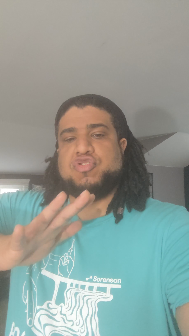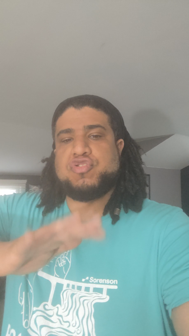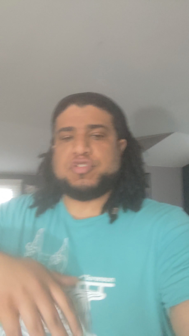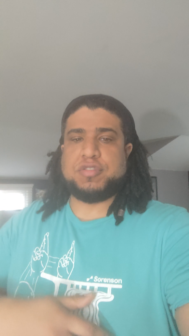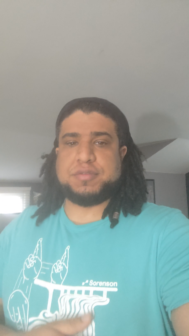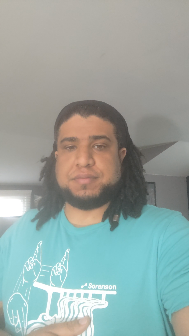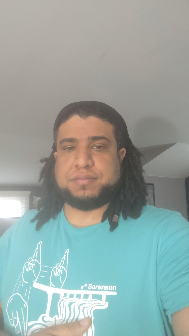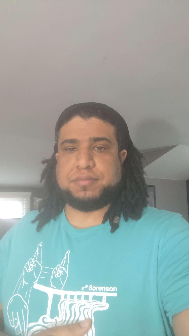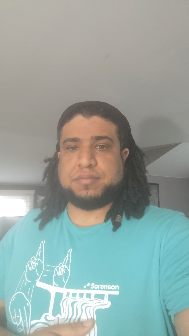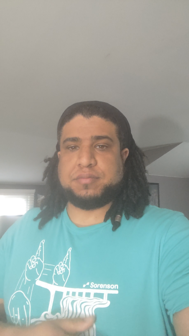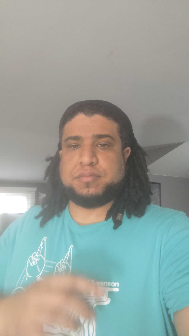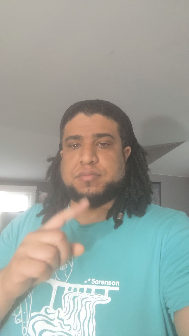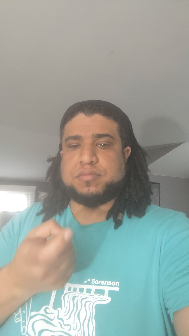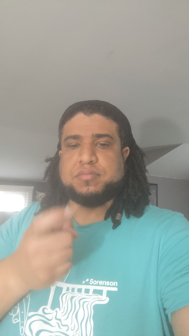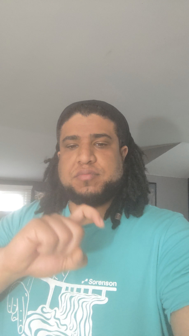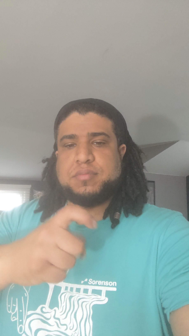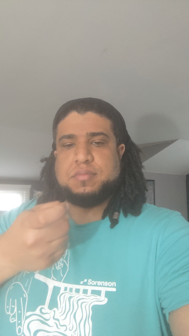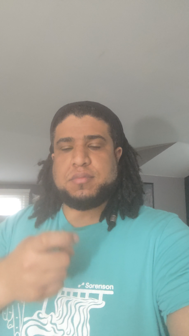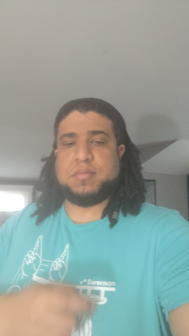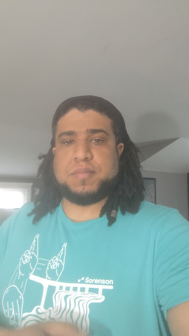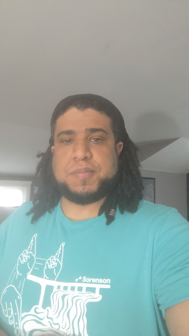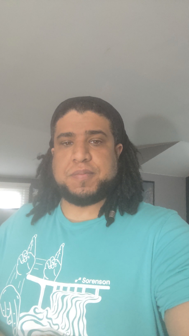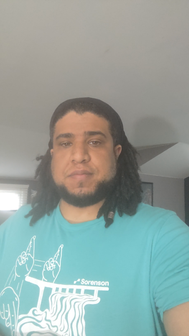friend